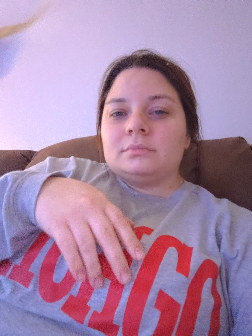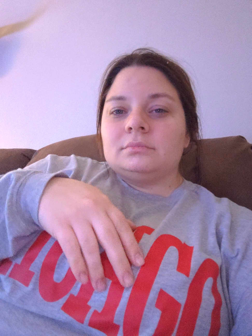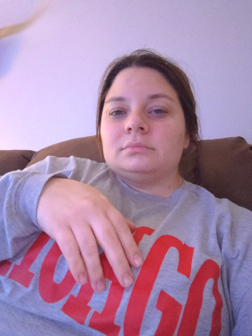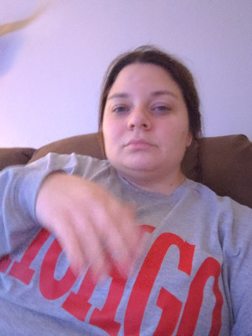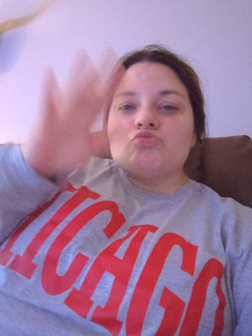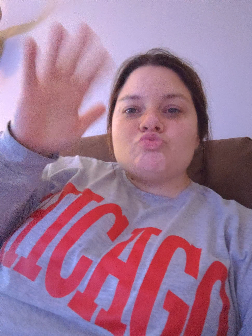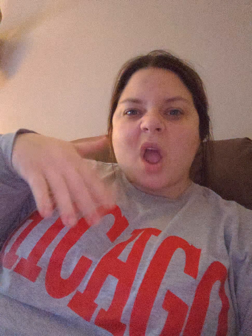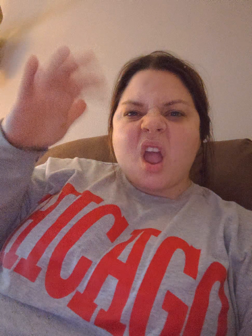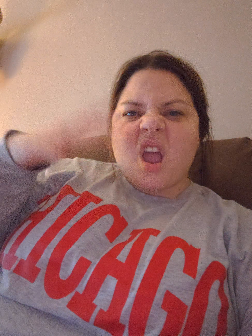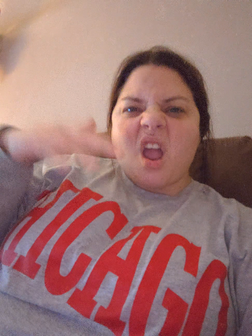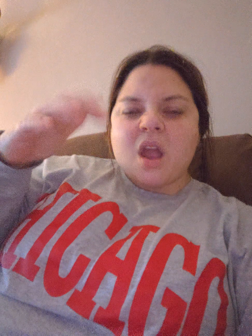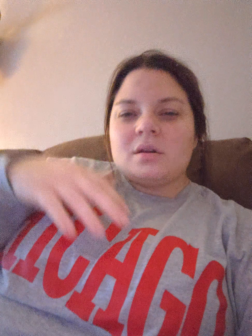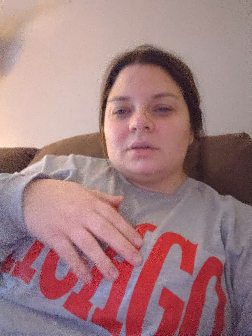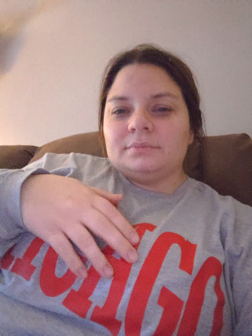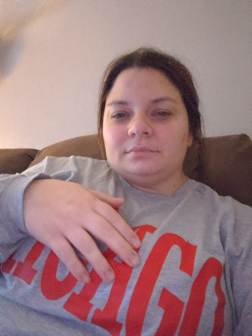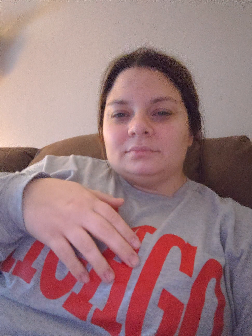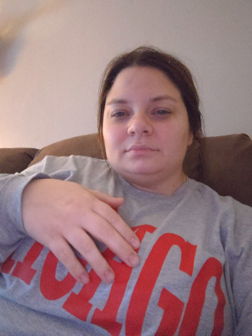rain